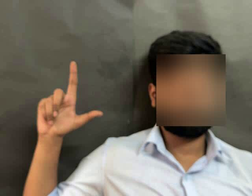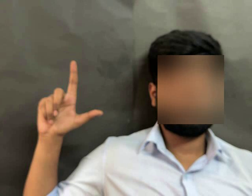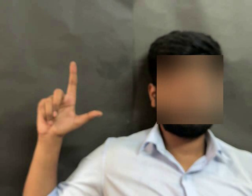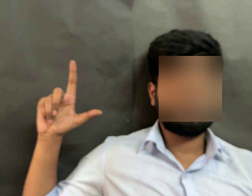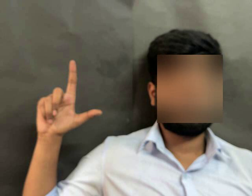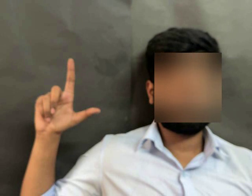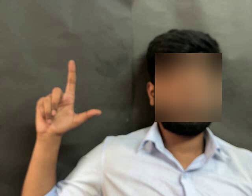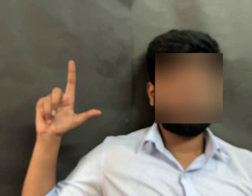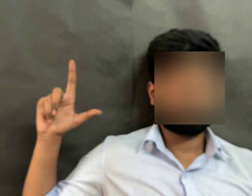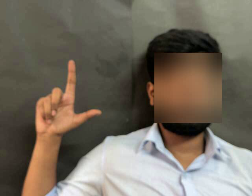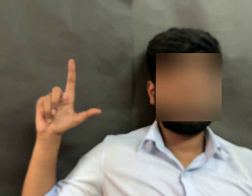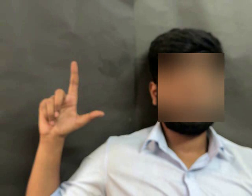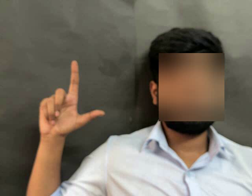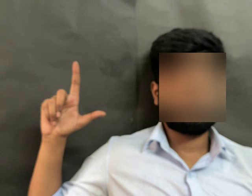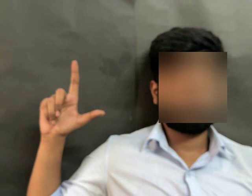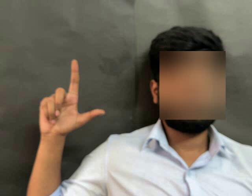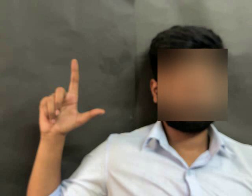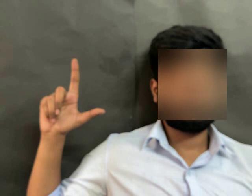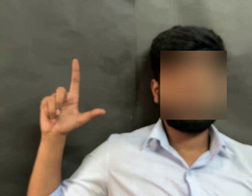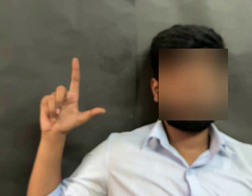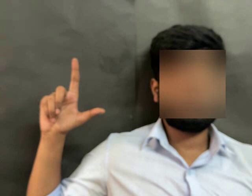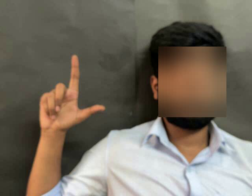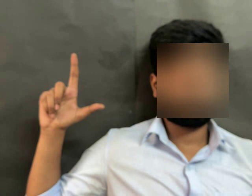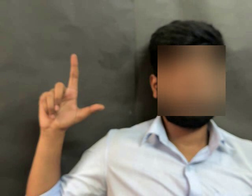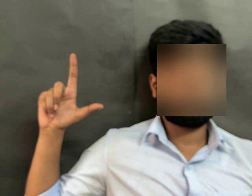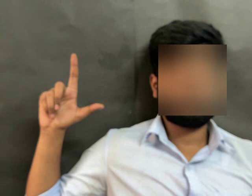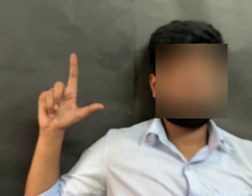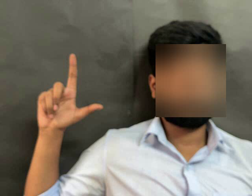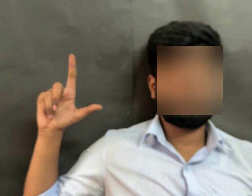L